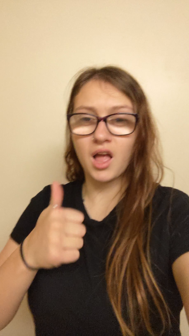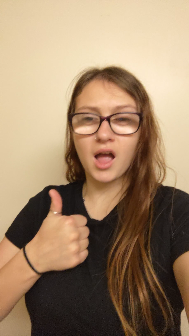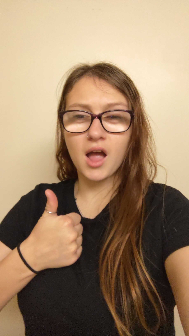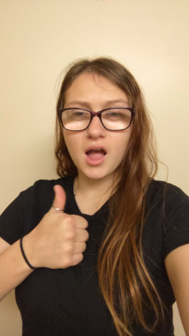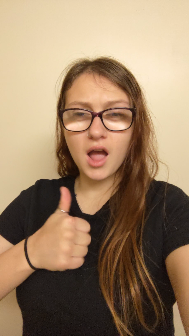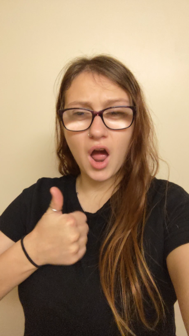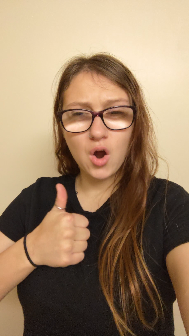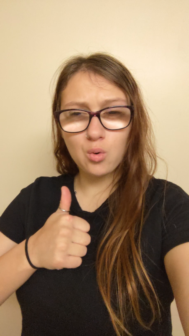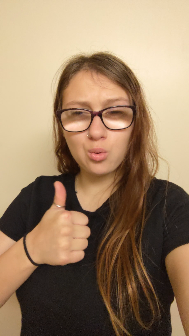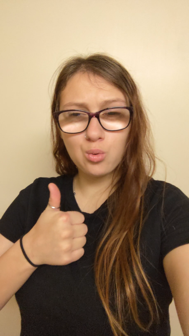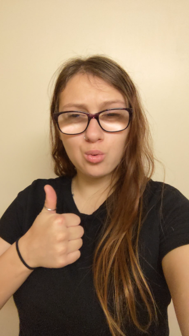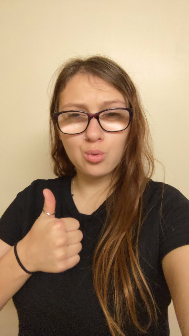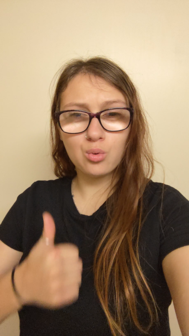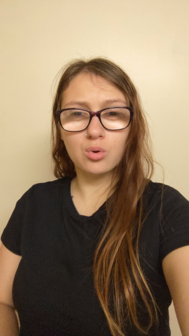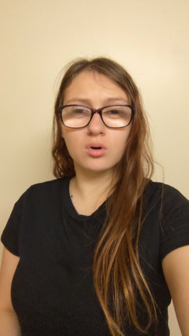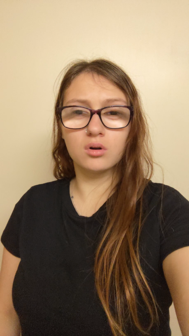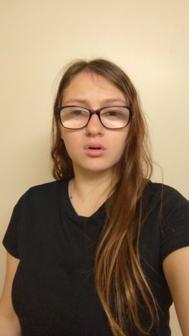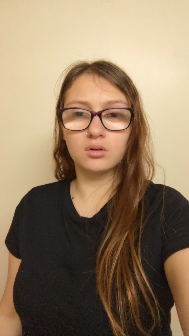how